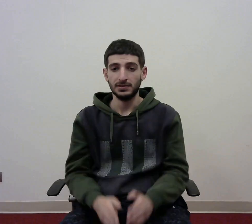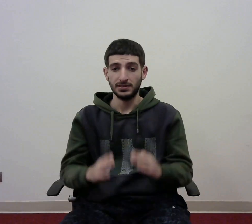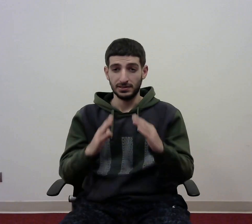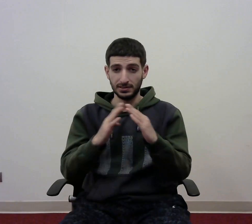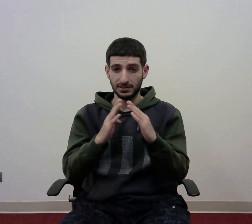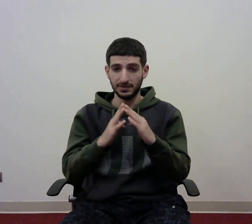ev